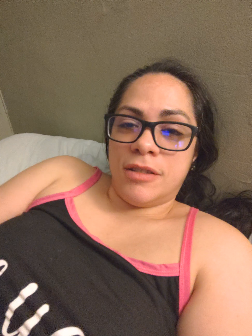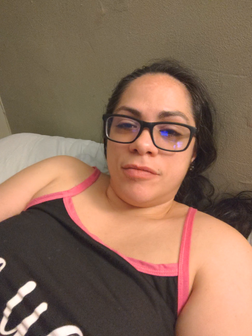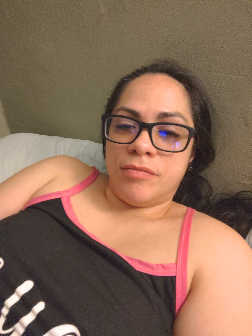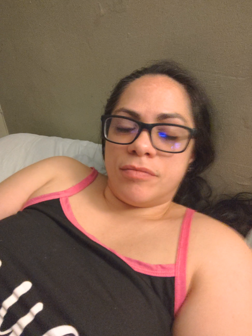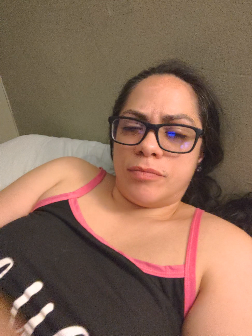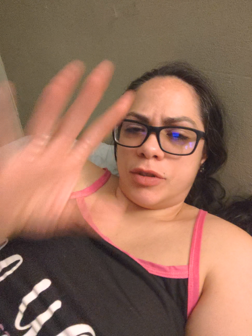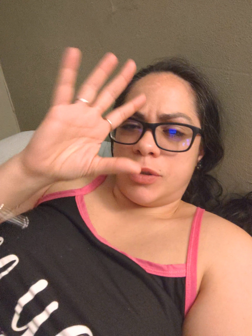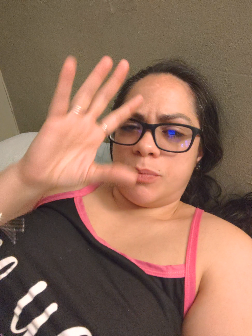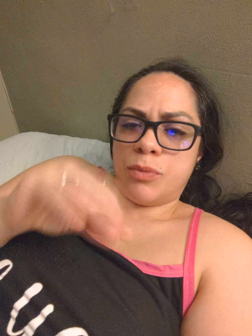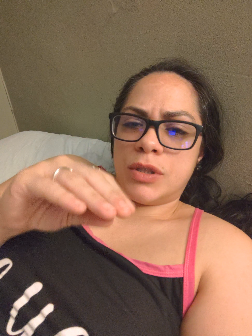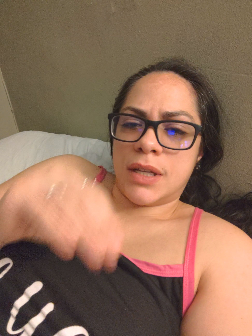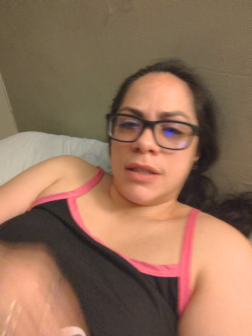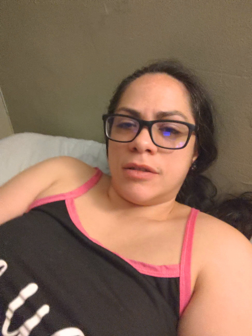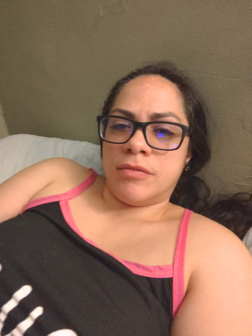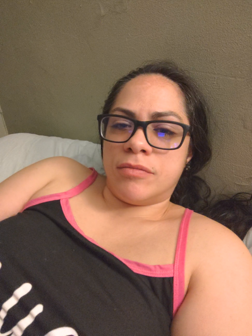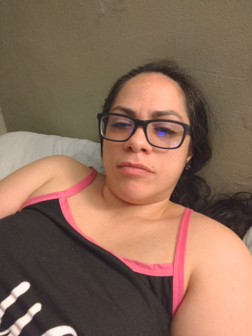pretend